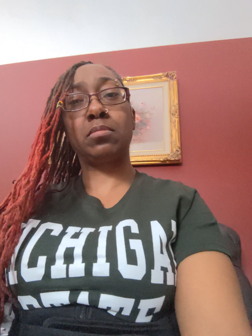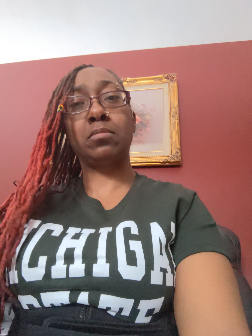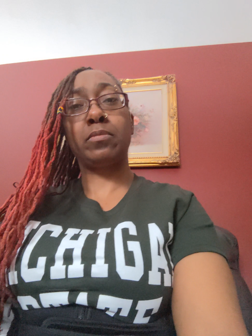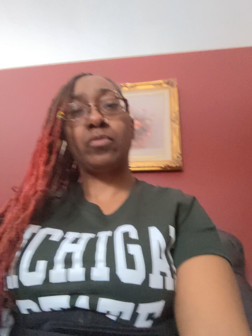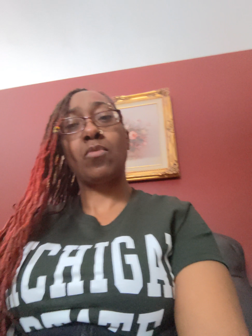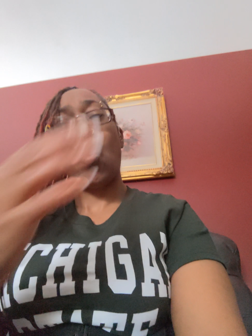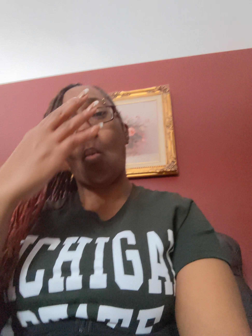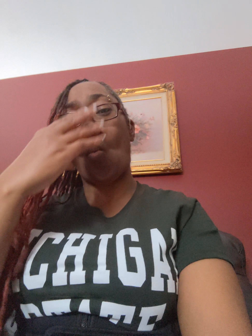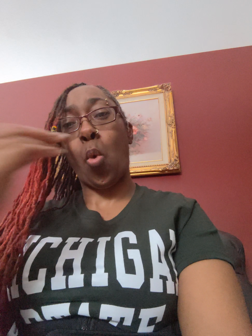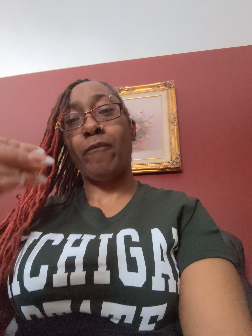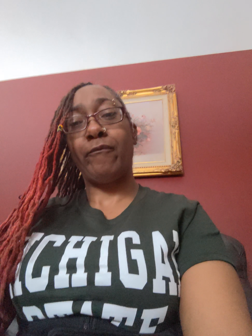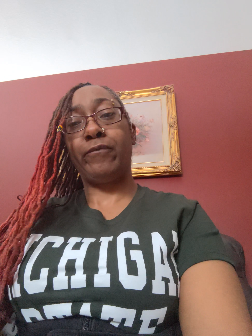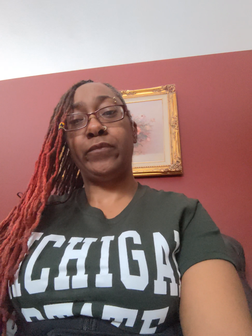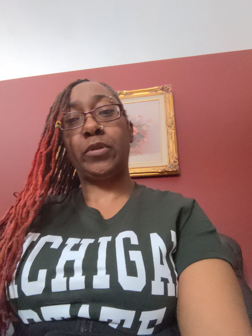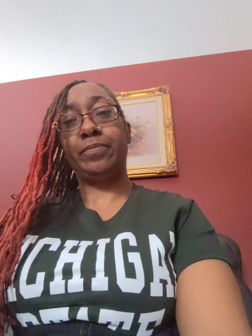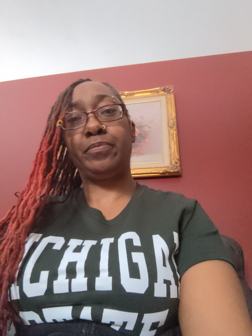wolf